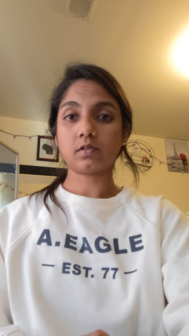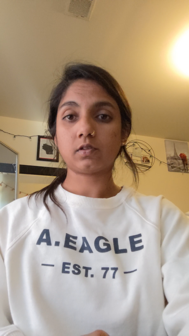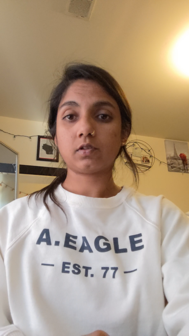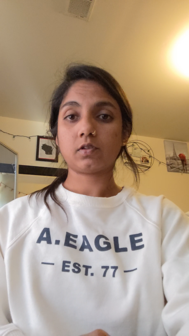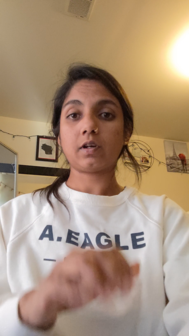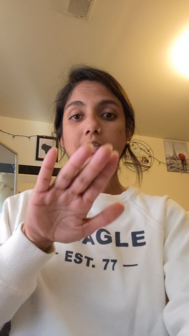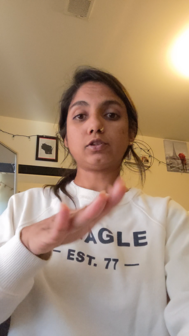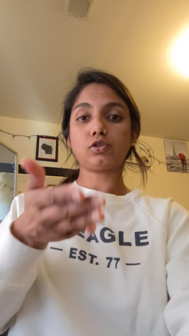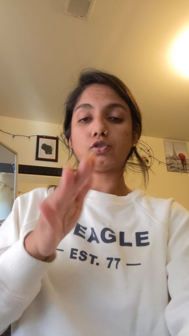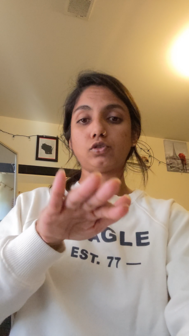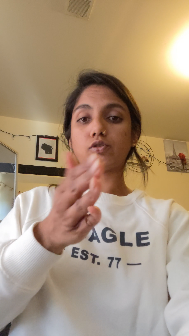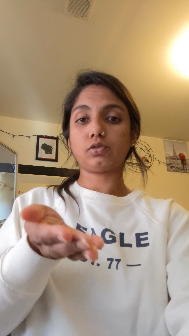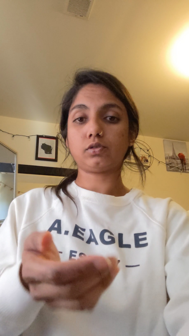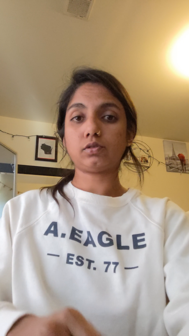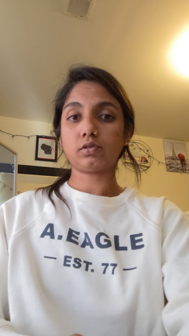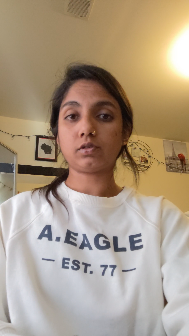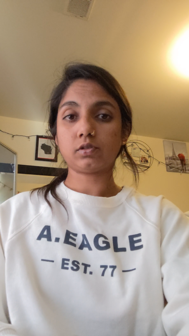kitchen